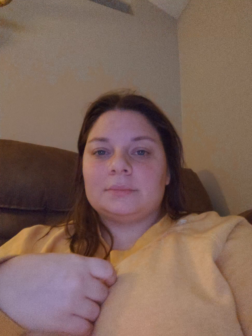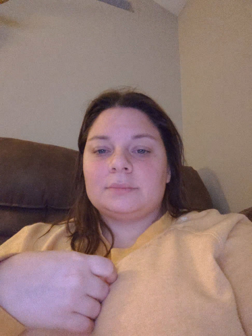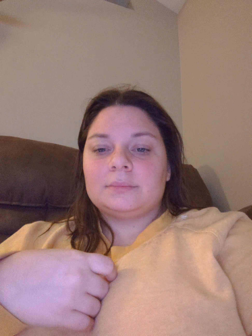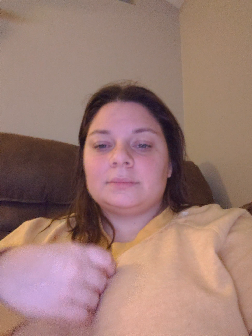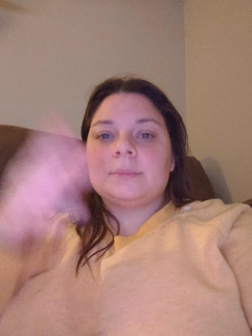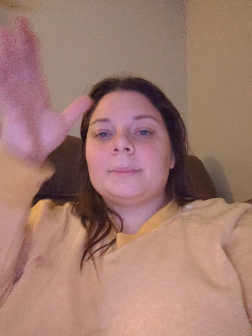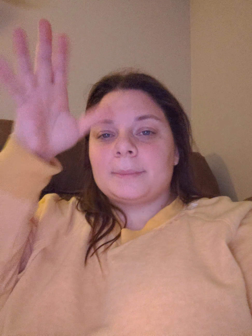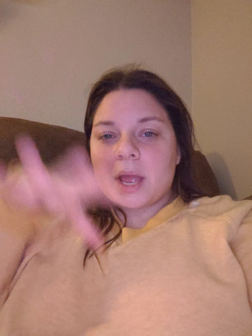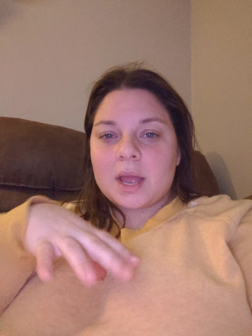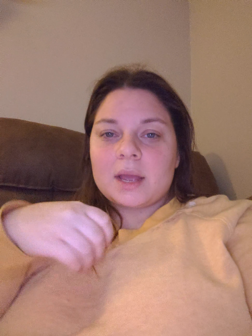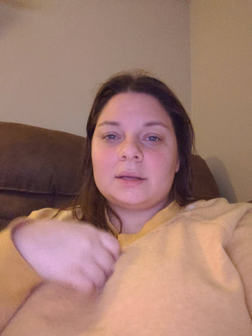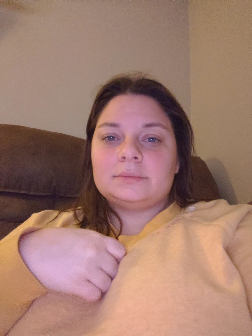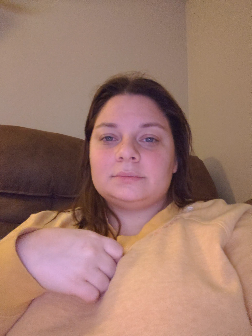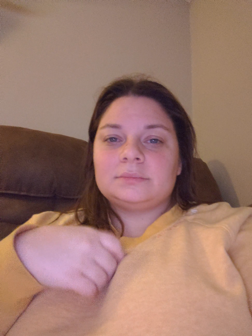man